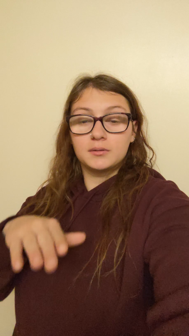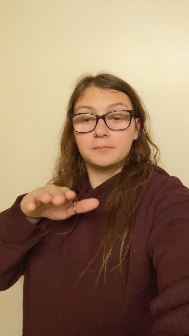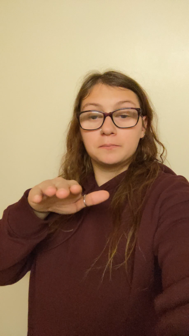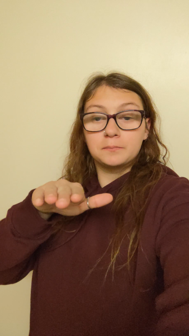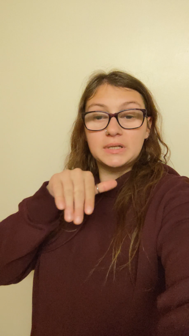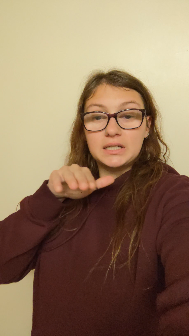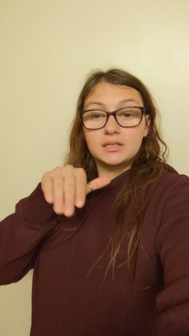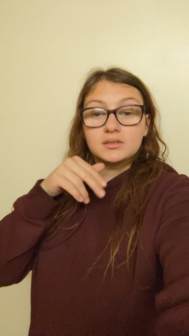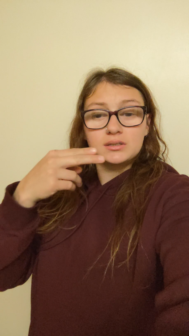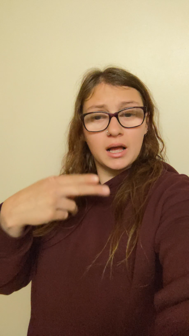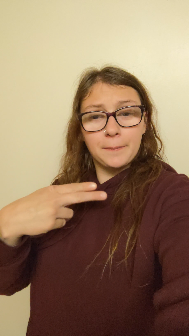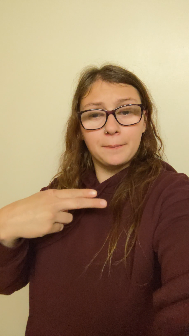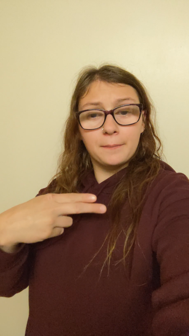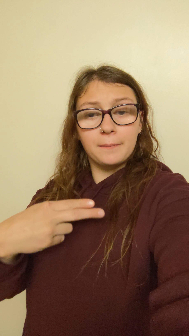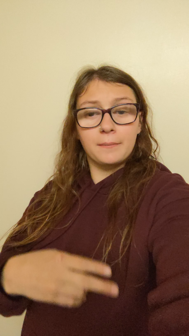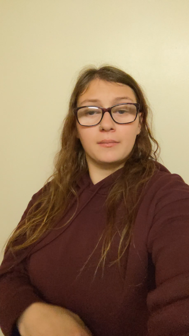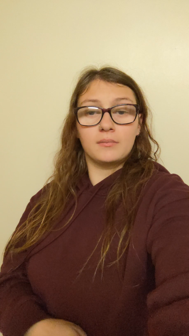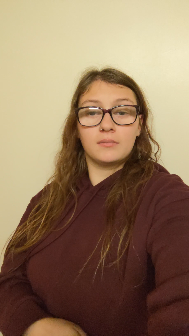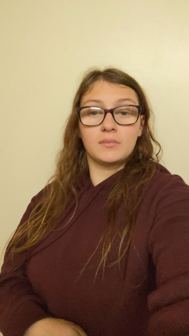pet's name